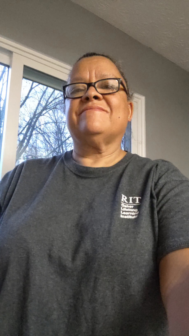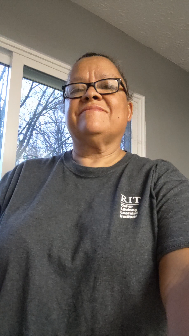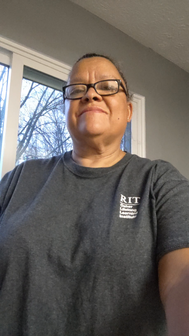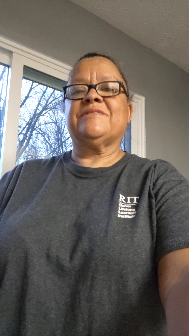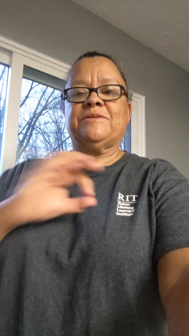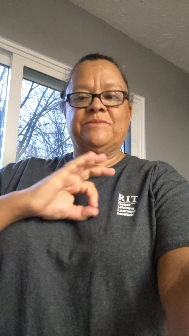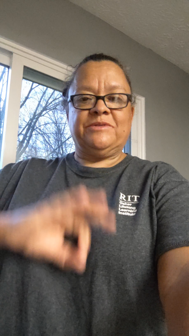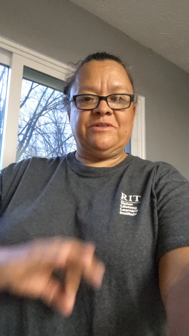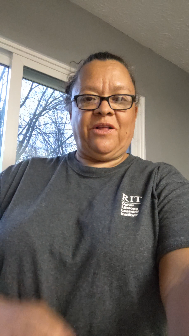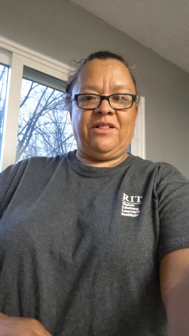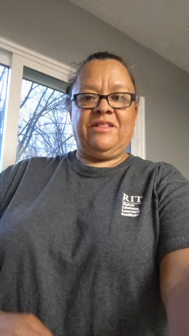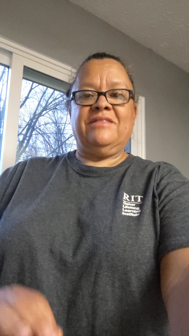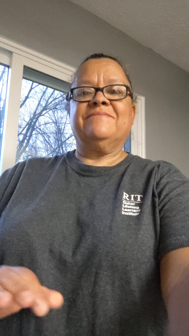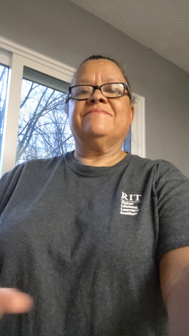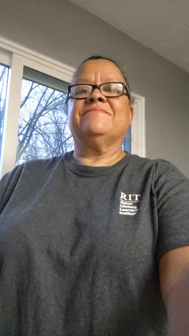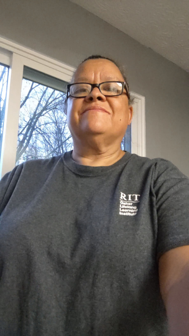button